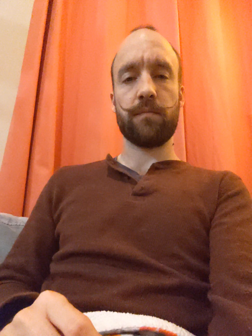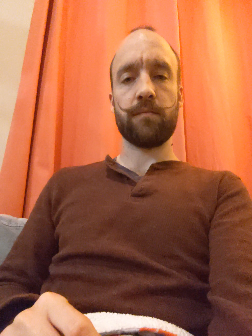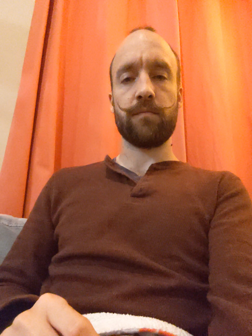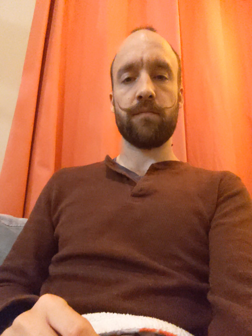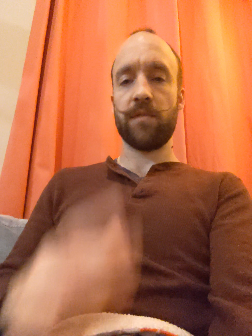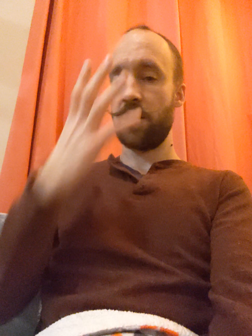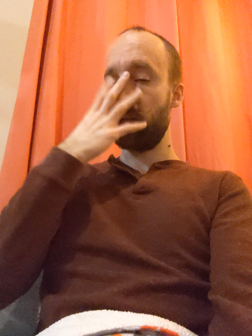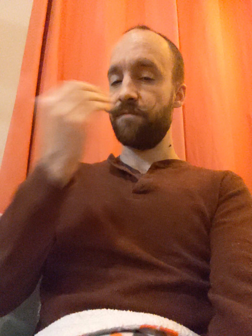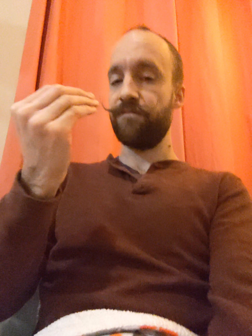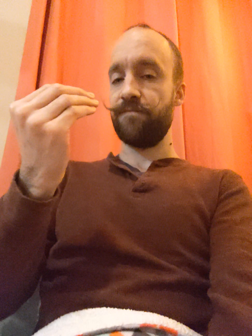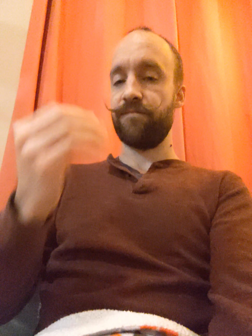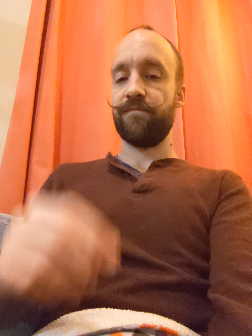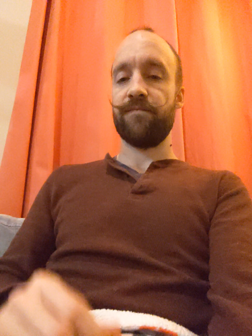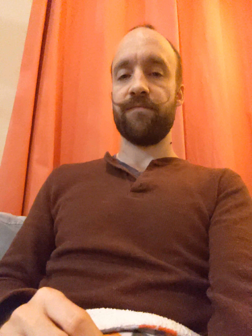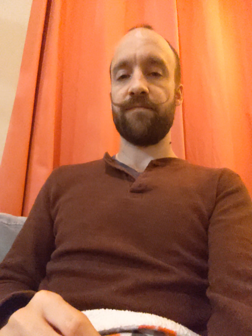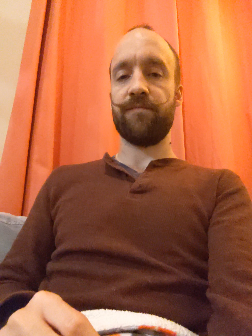wolf